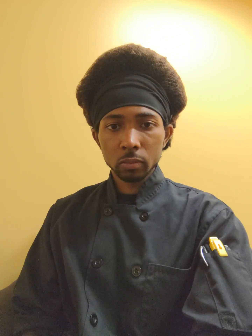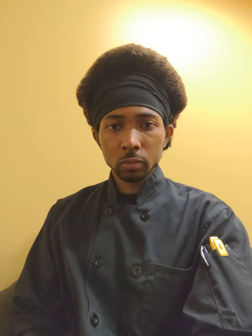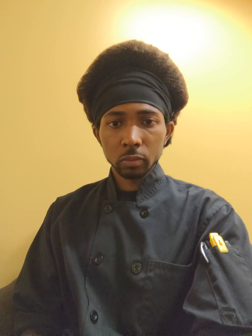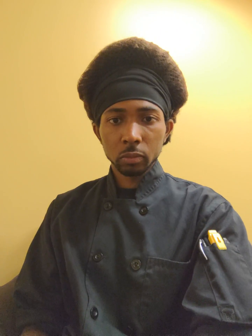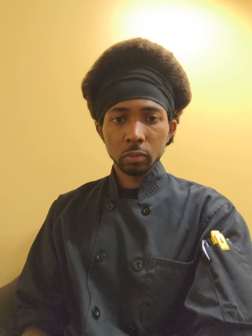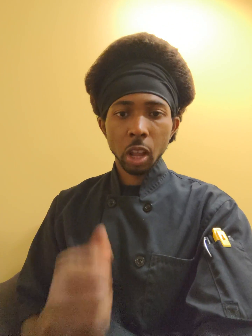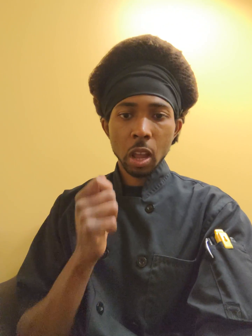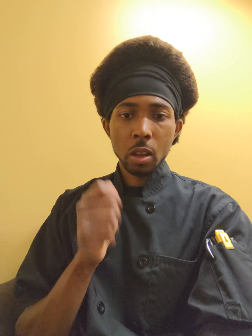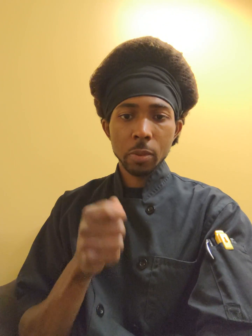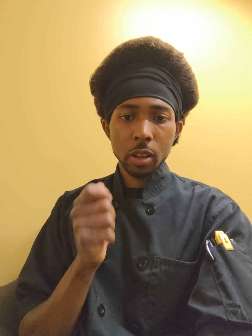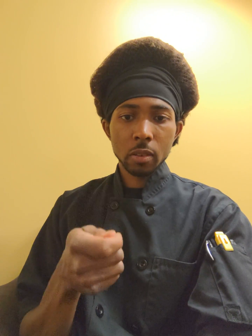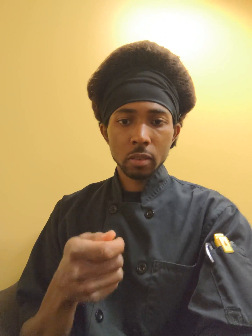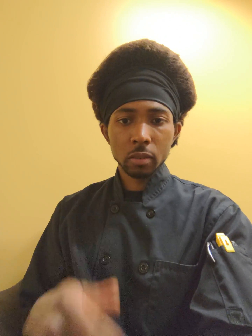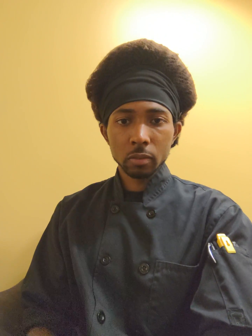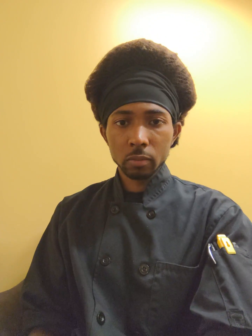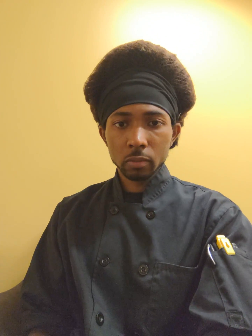hammer